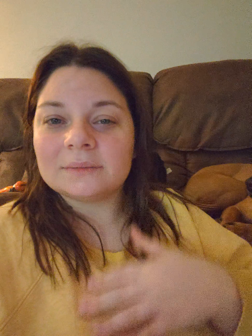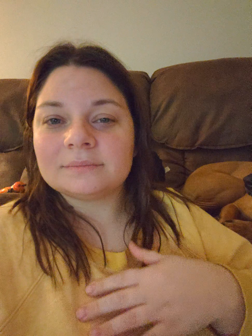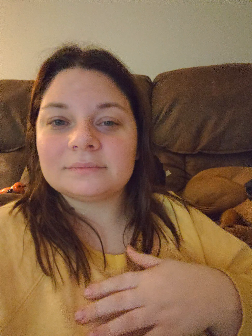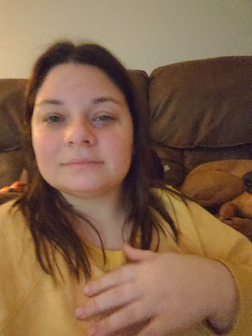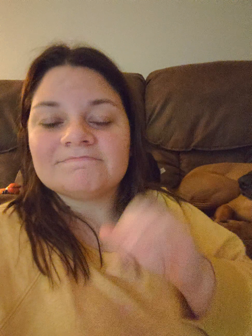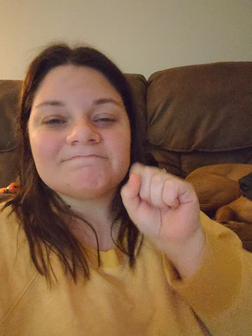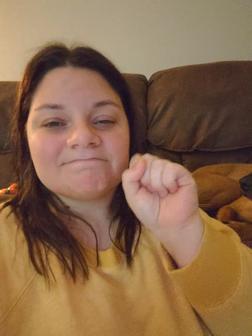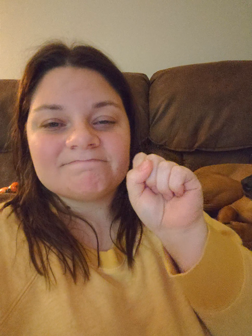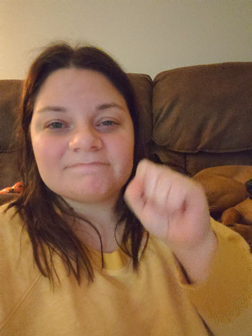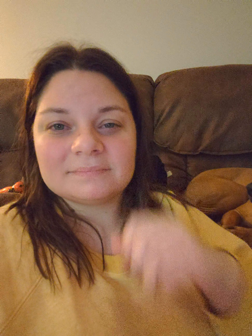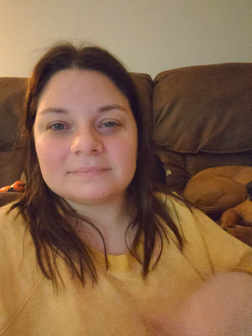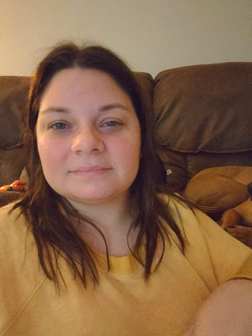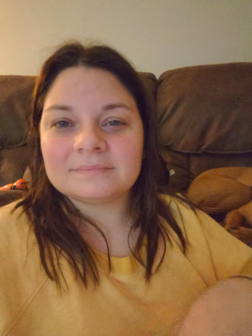yes